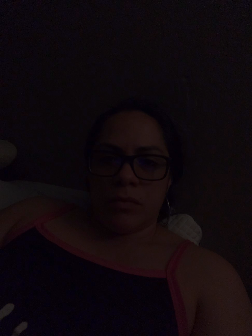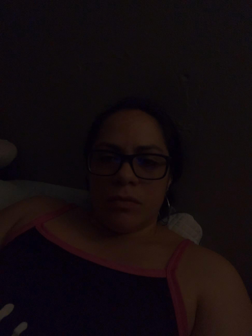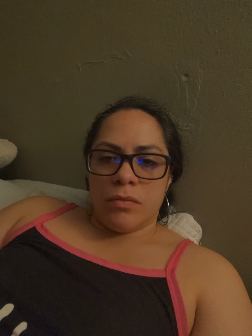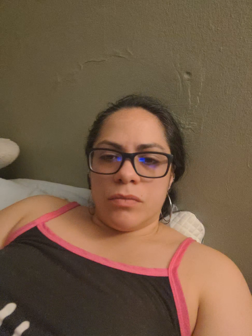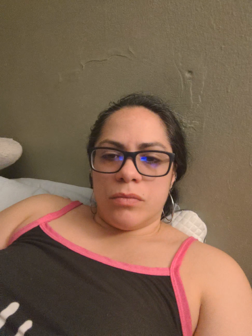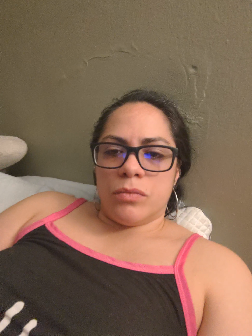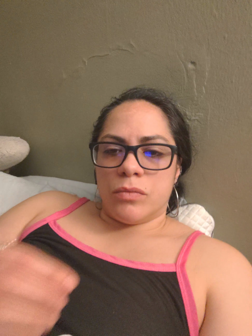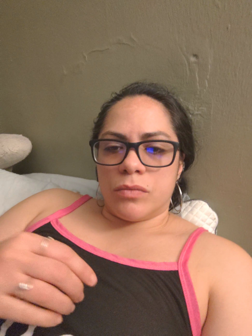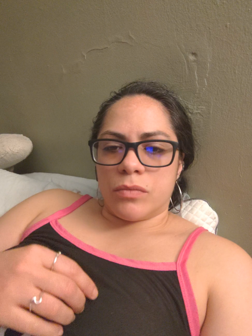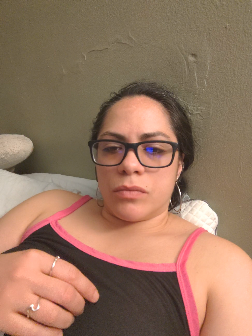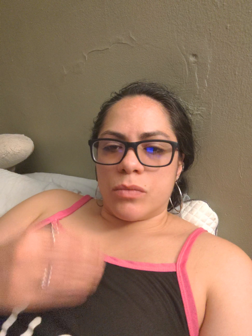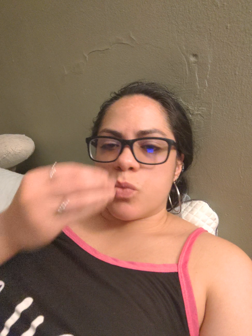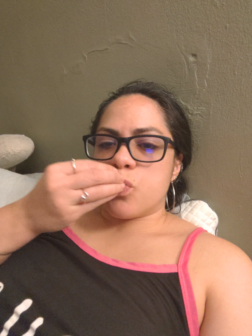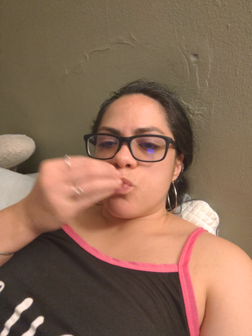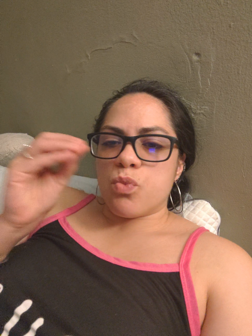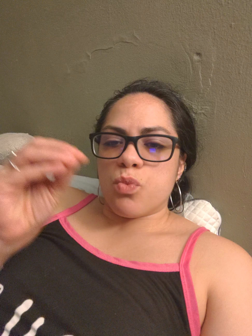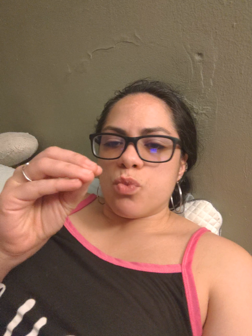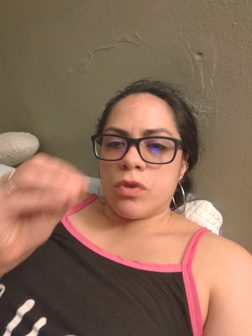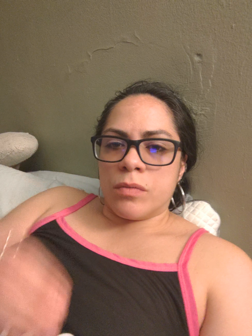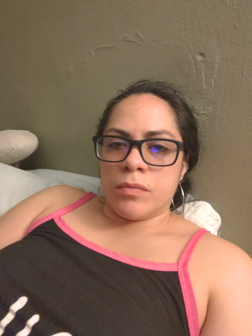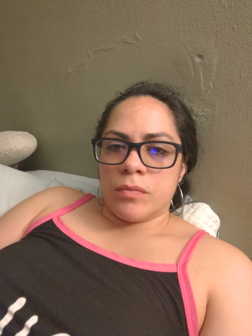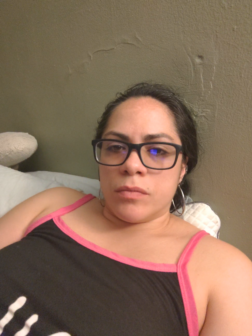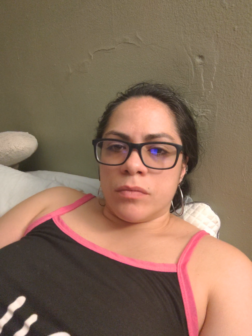kiss